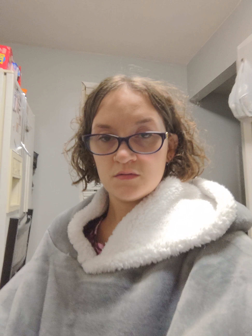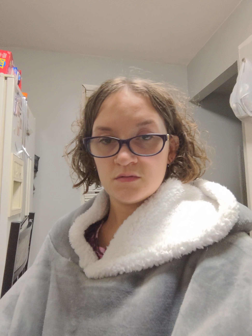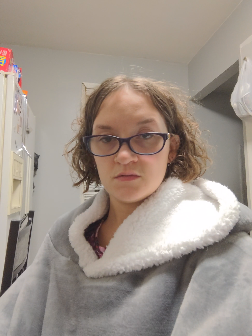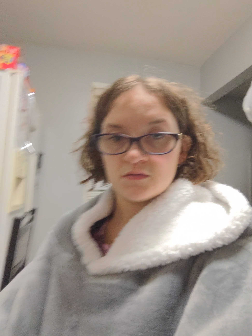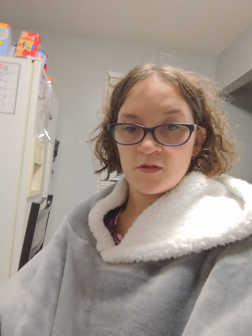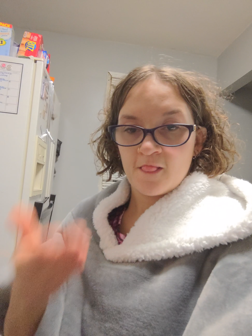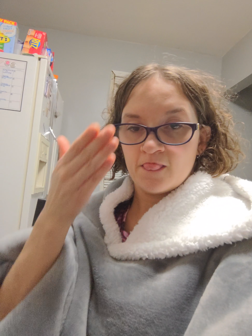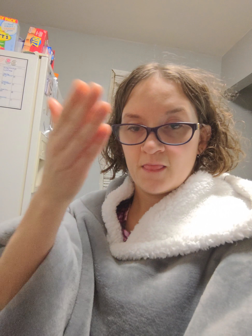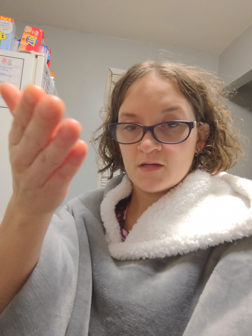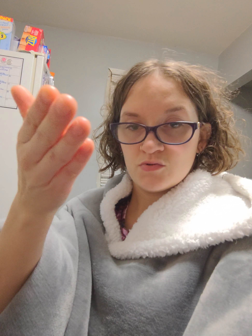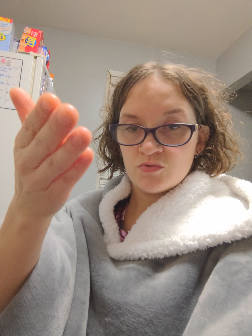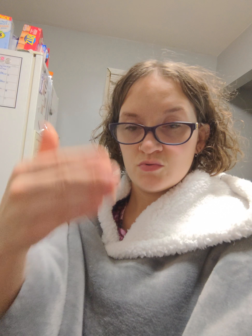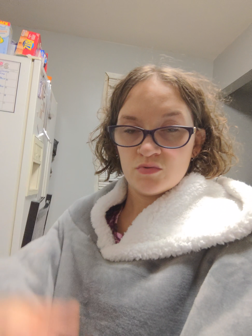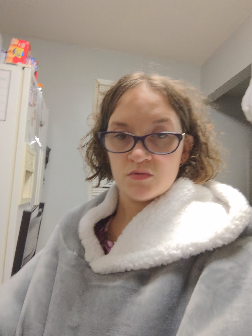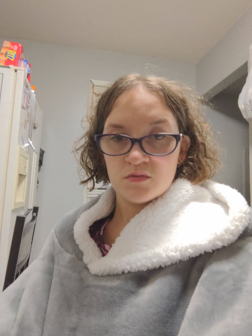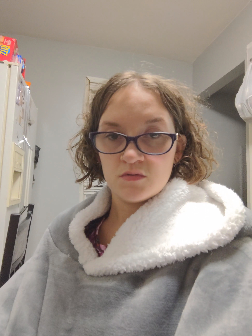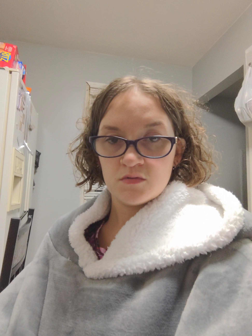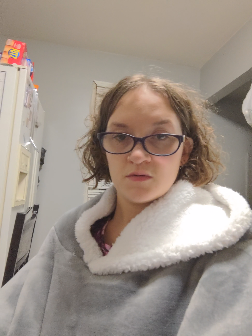there